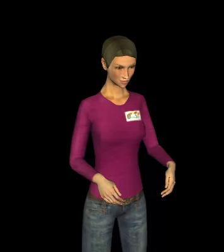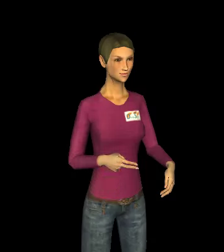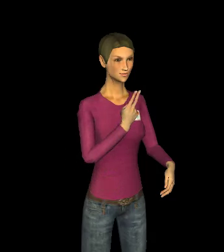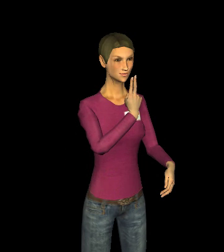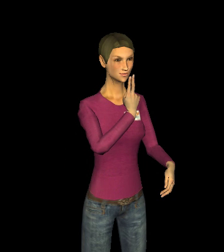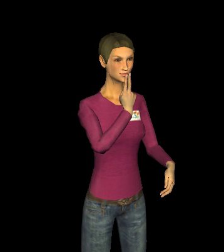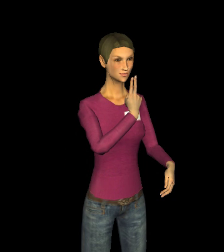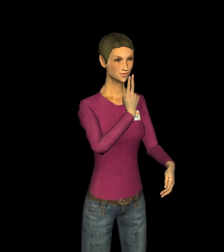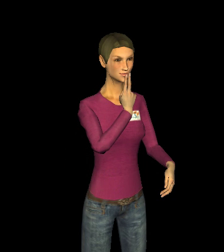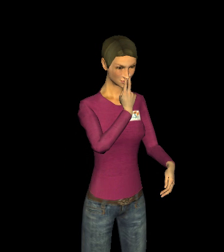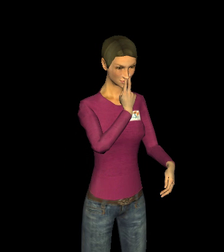سيجارة